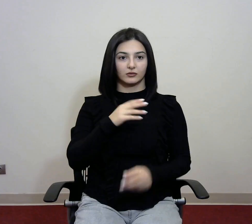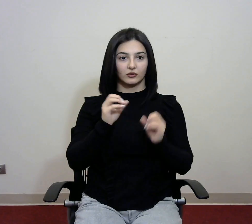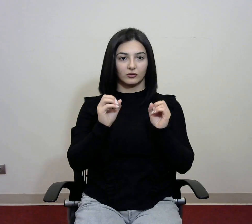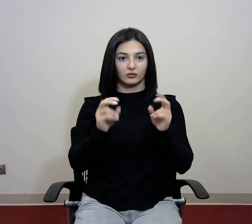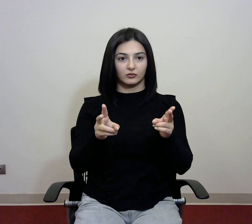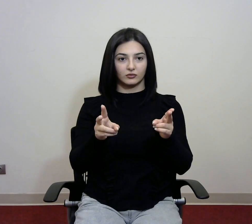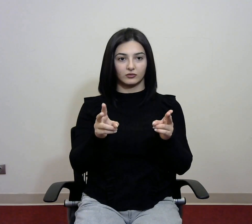necə